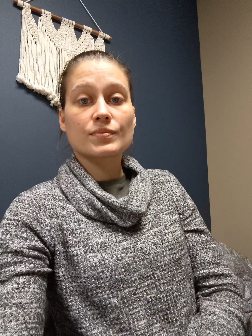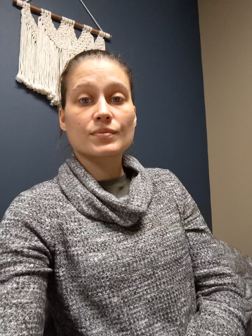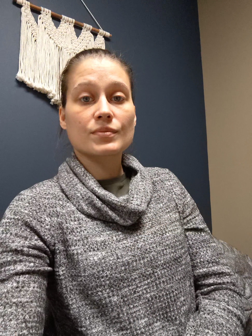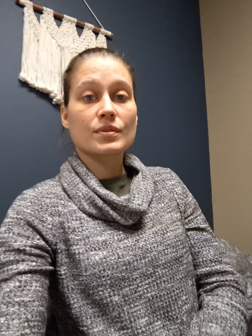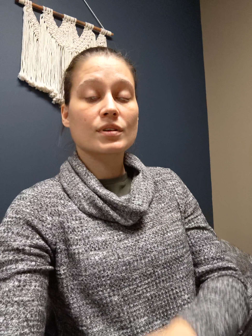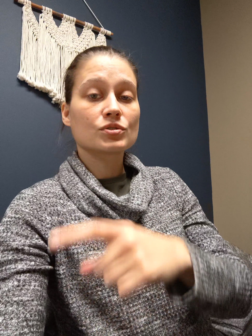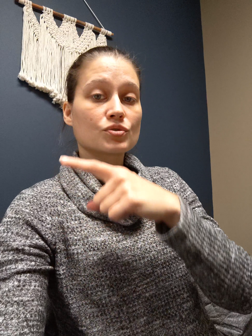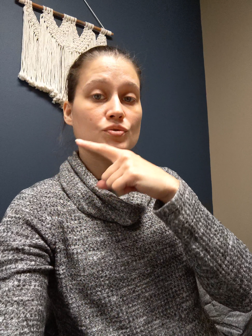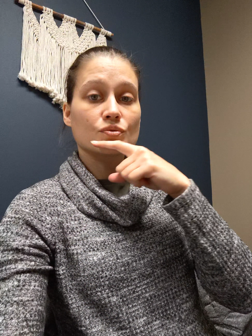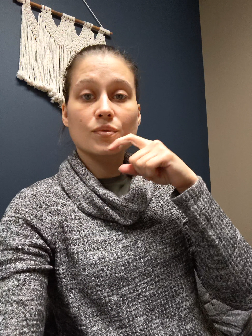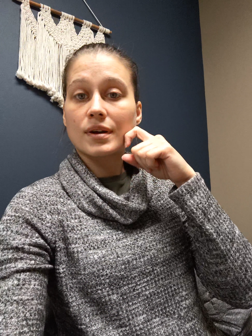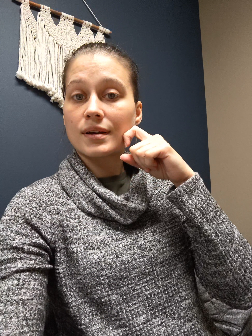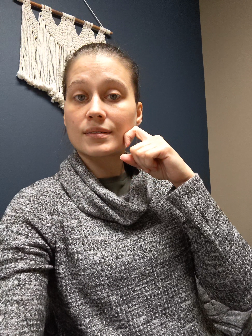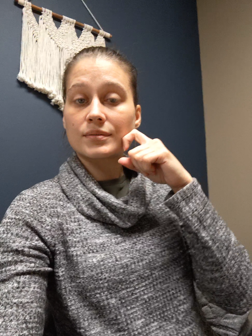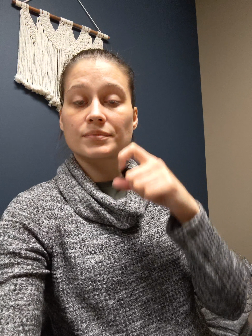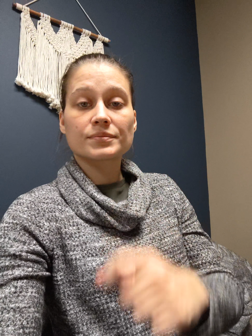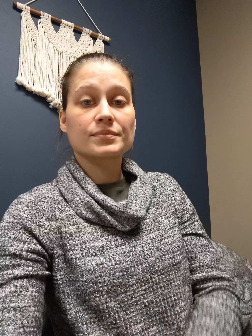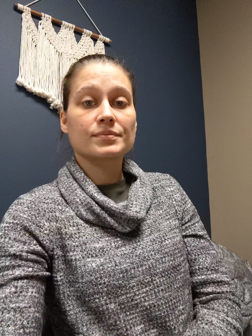dry